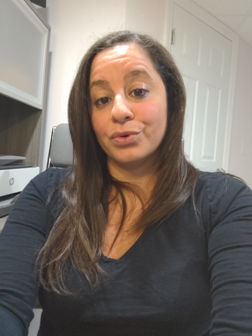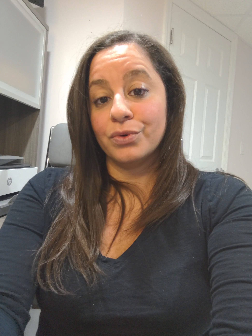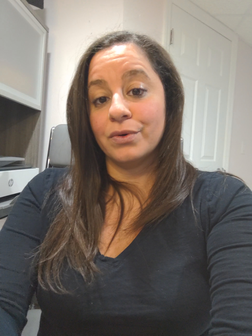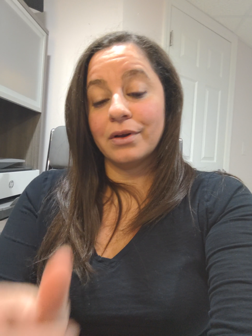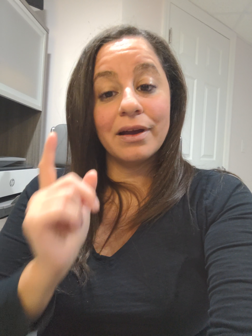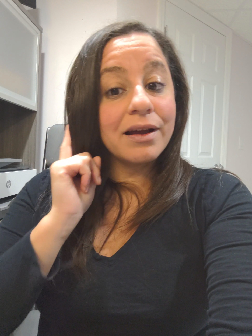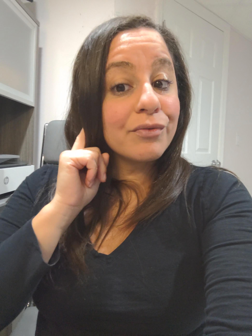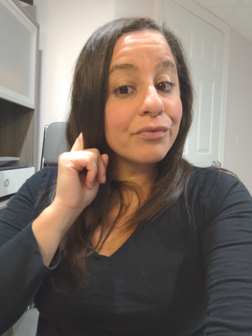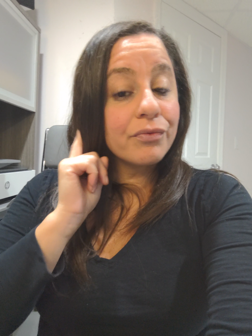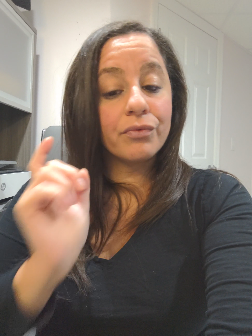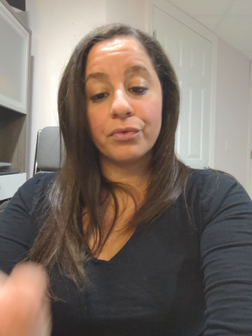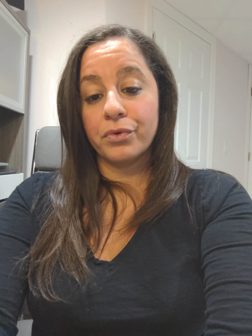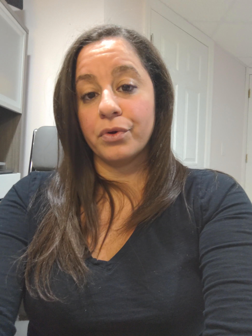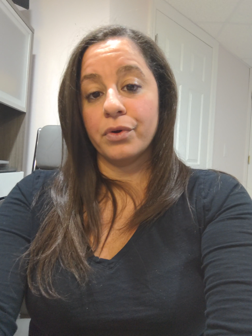ear